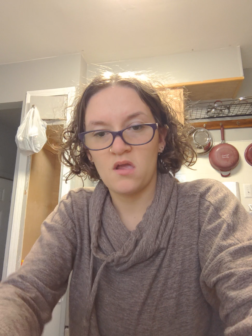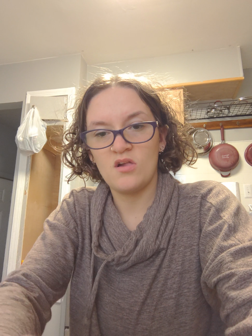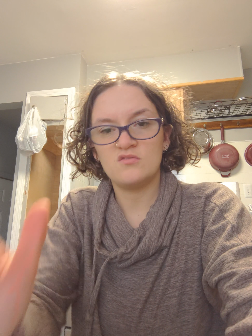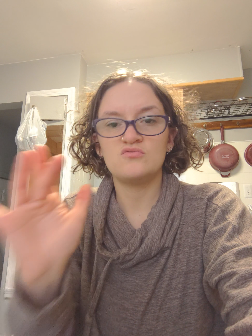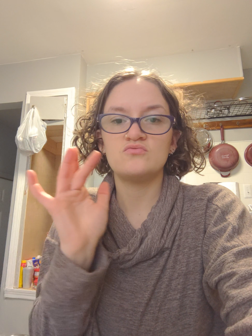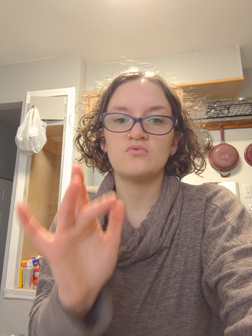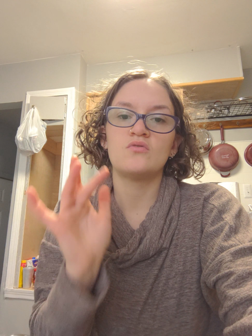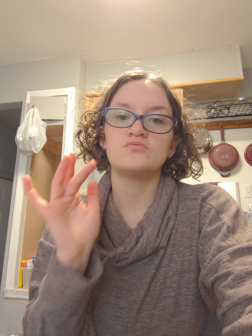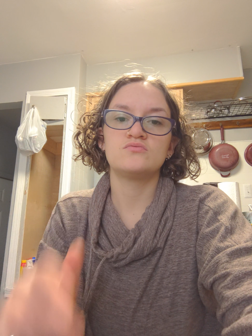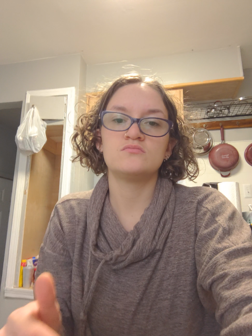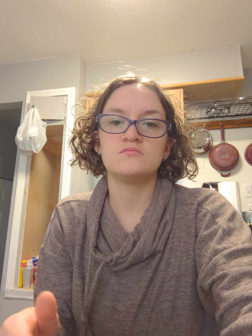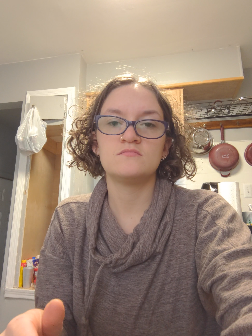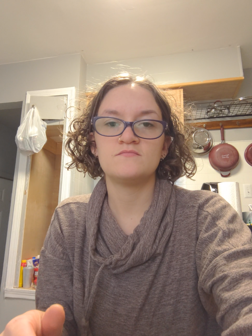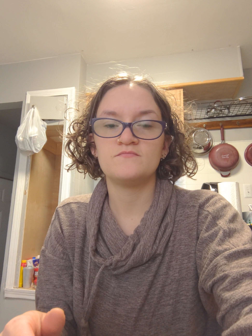touch